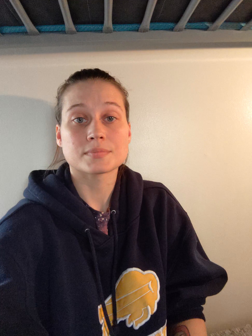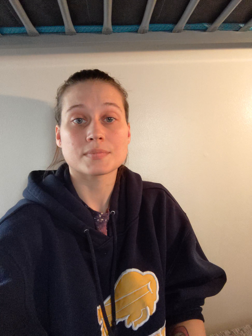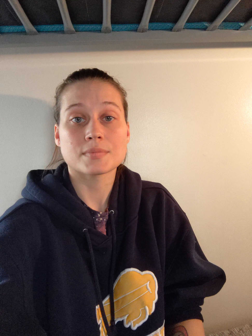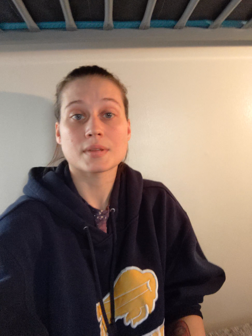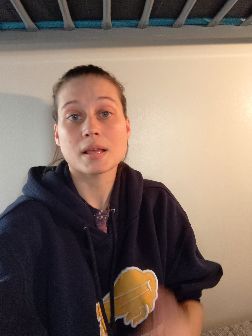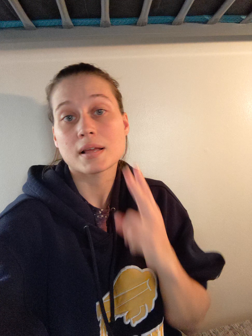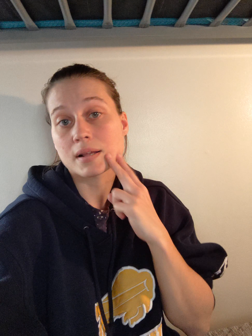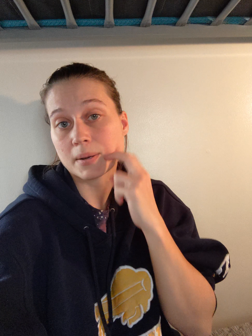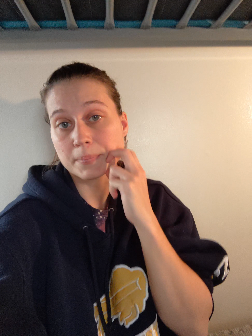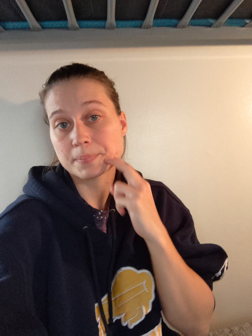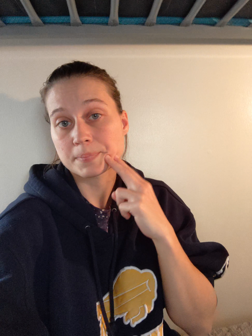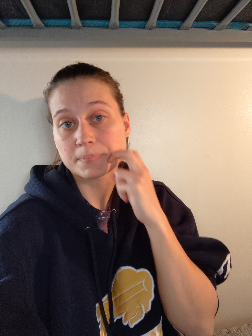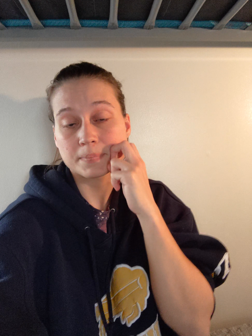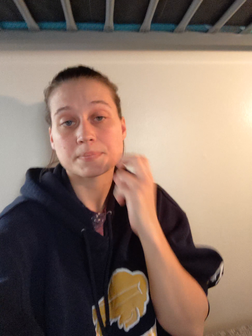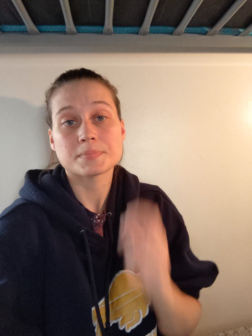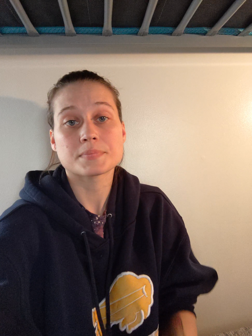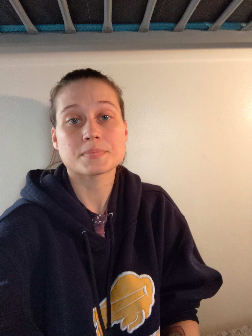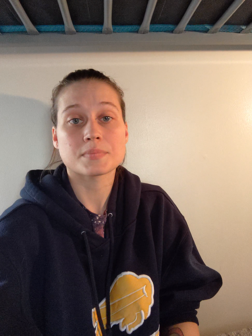gum